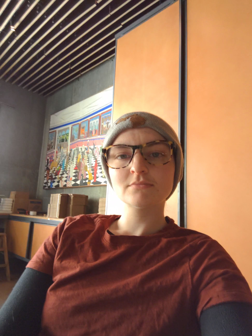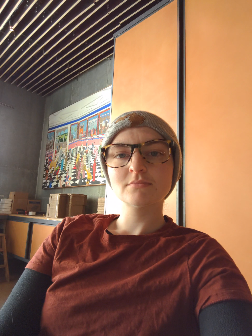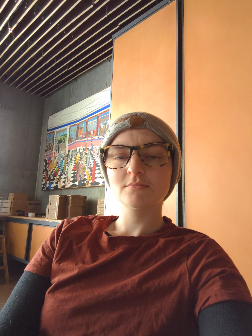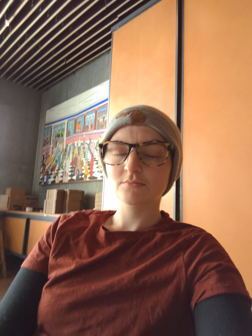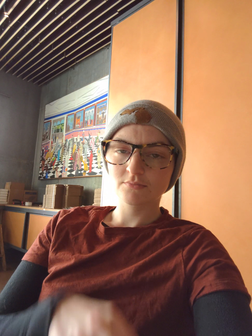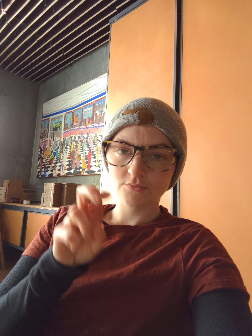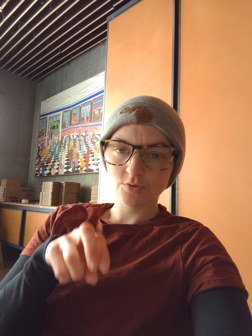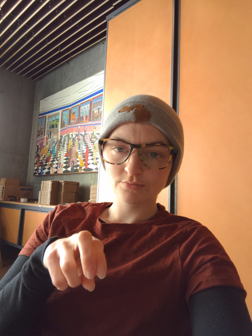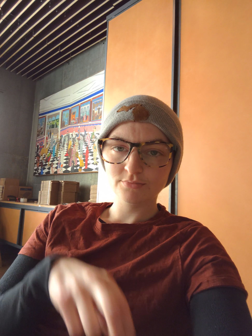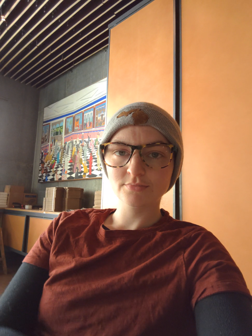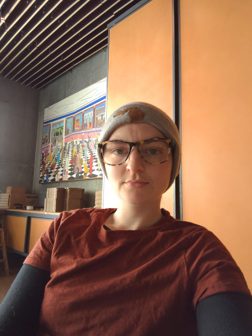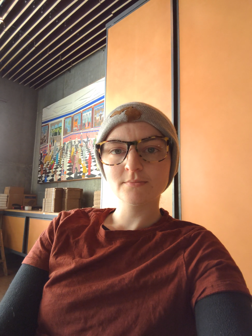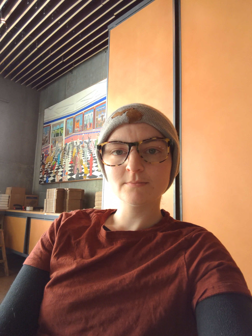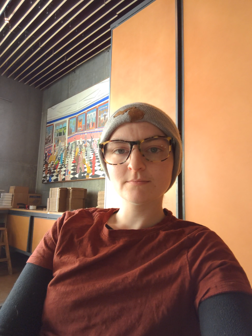chair